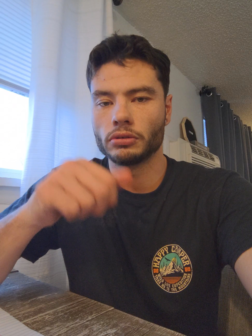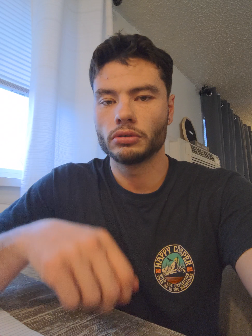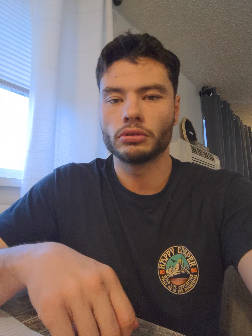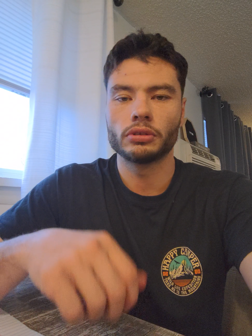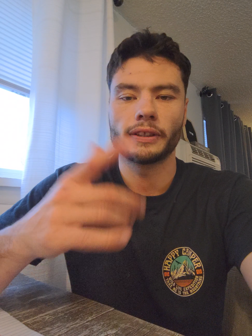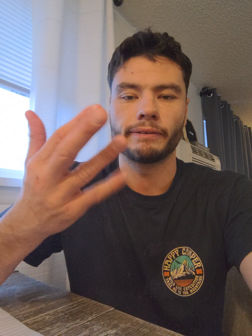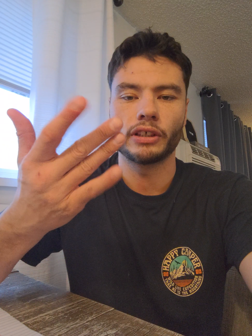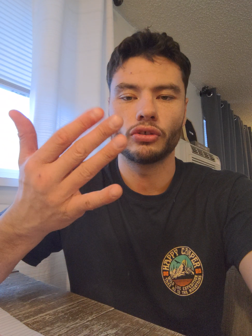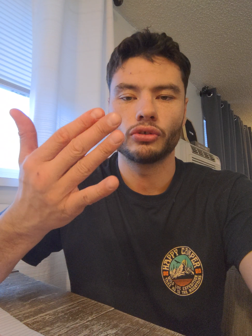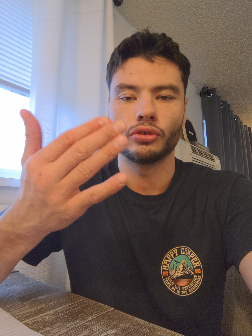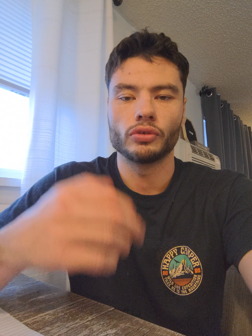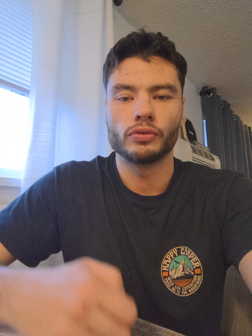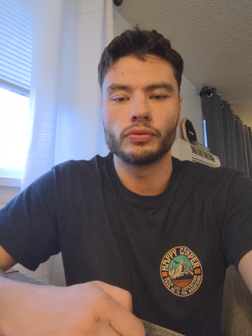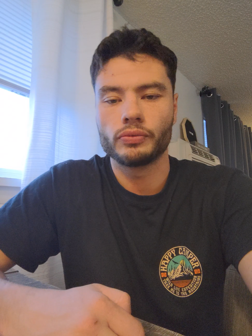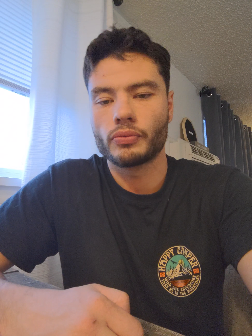finger